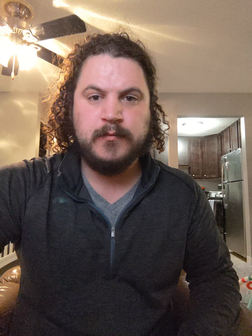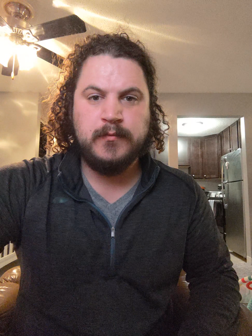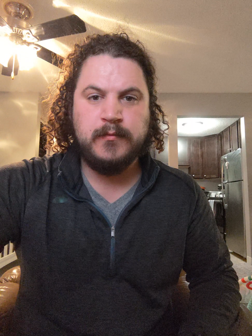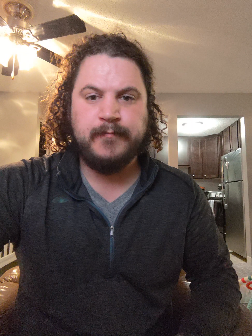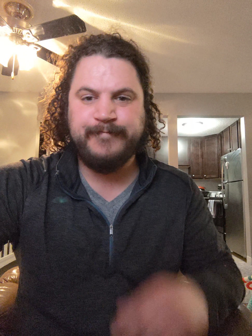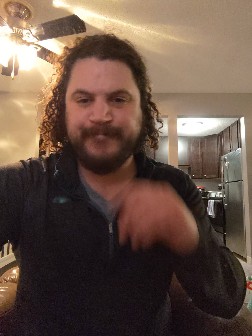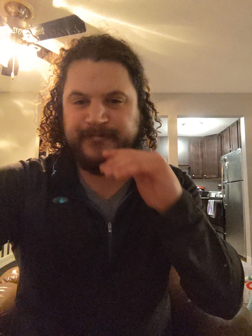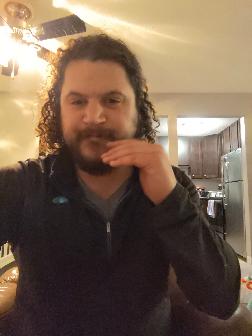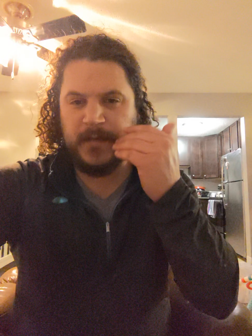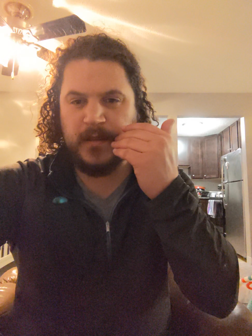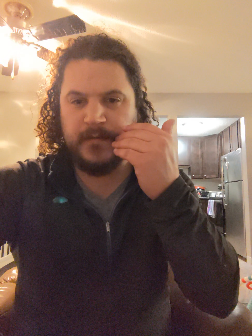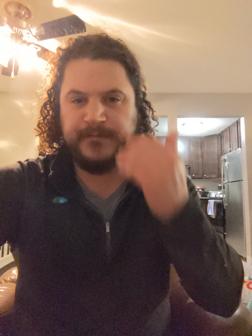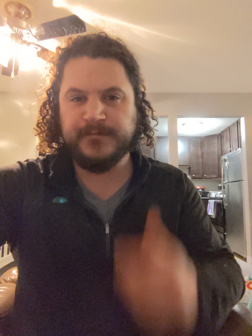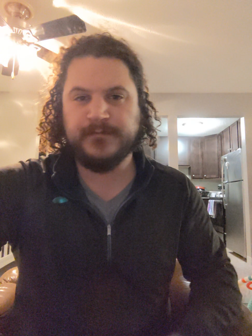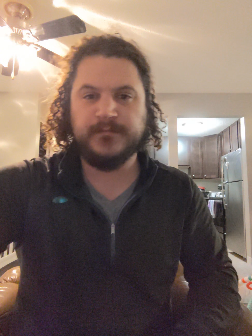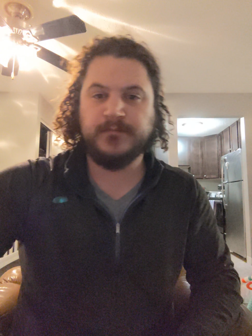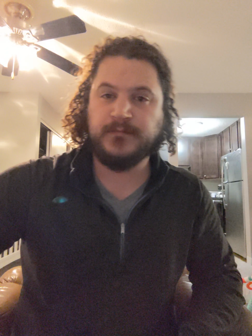smile